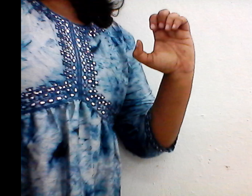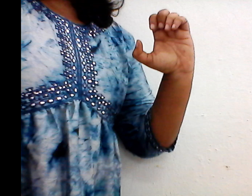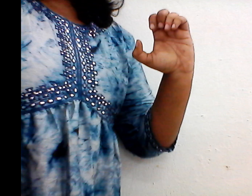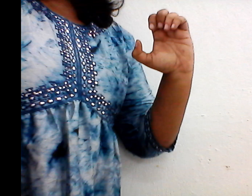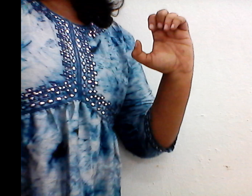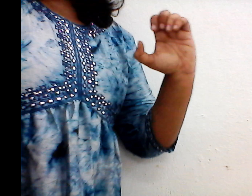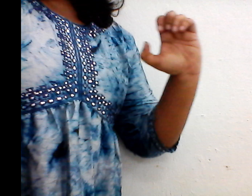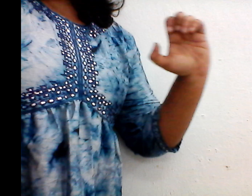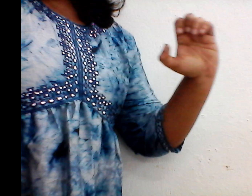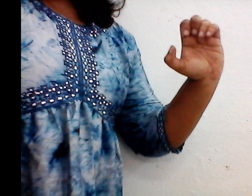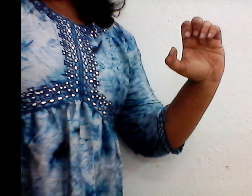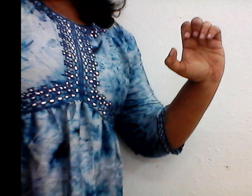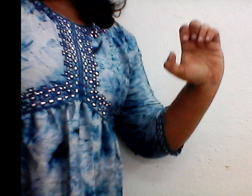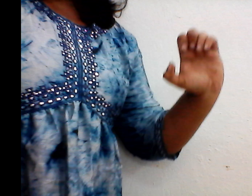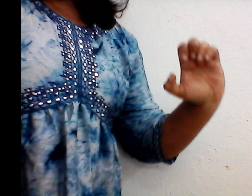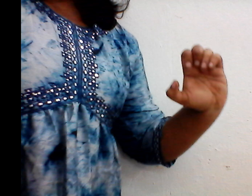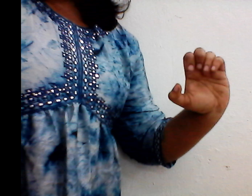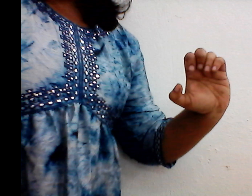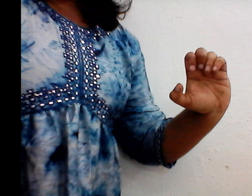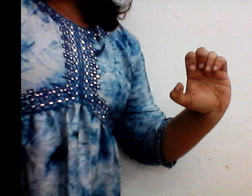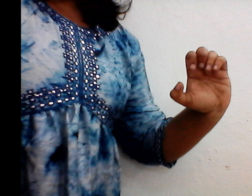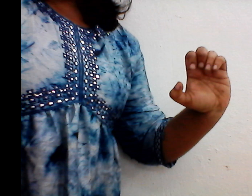ഈ